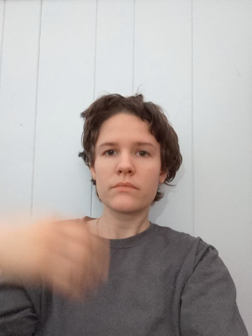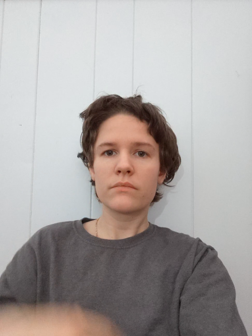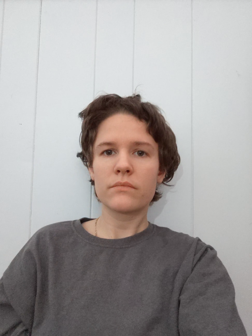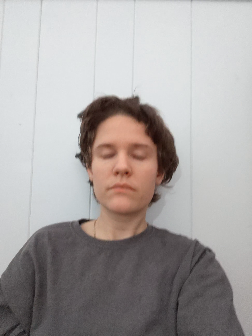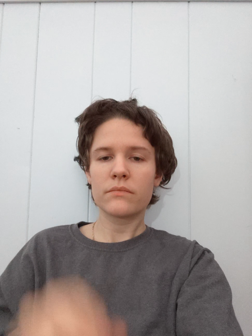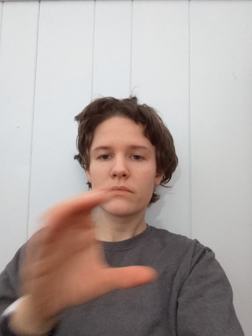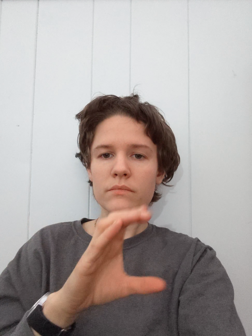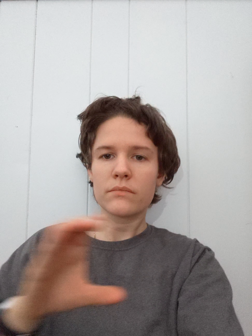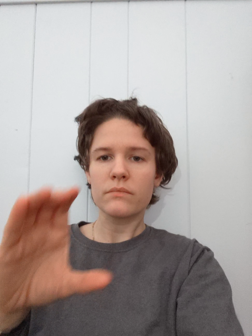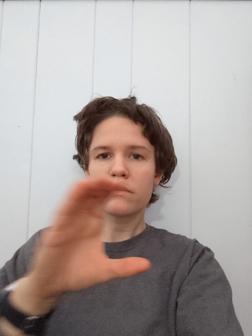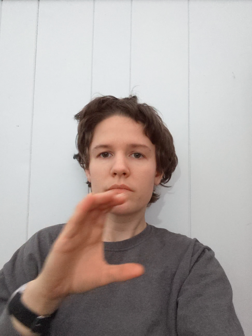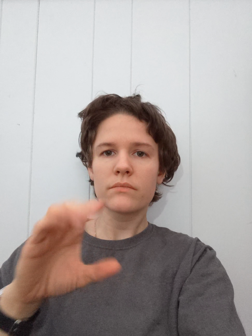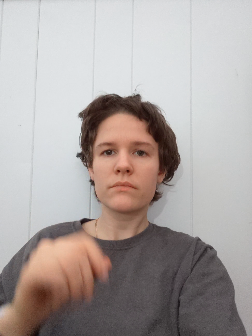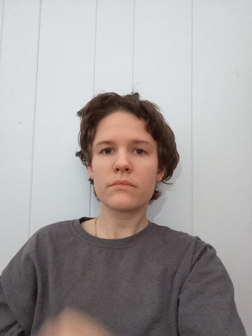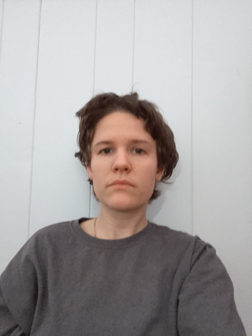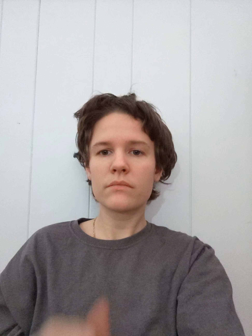chocolate